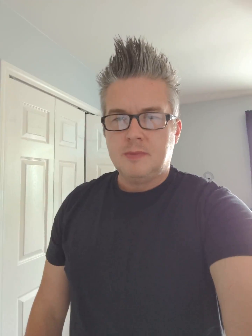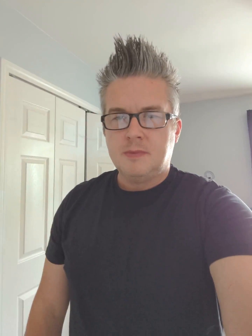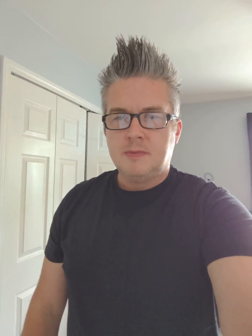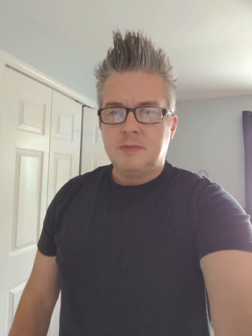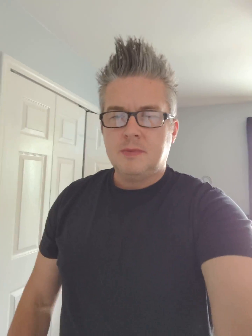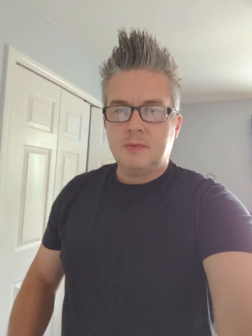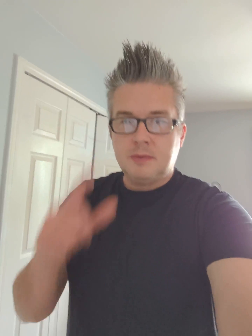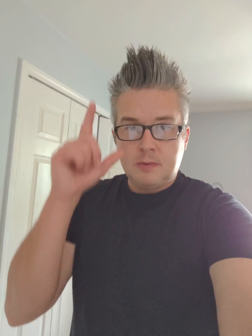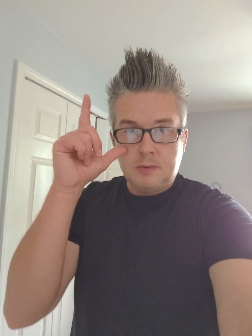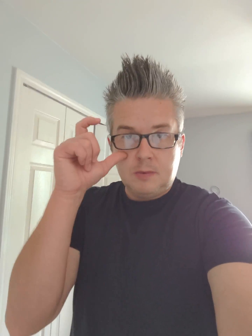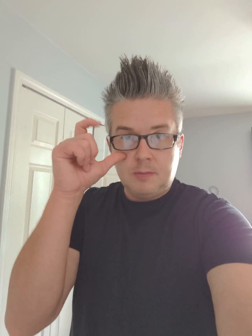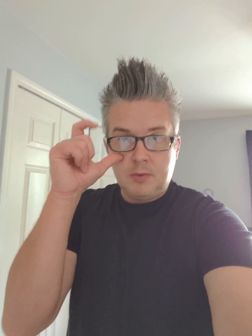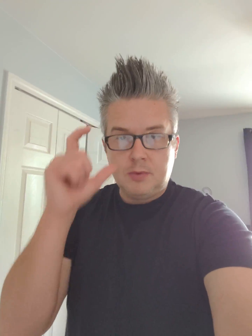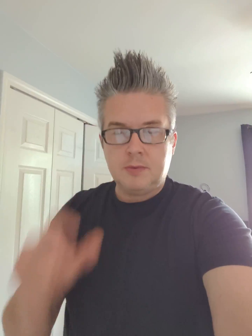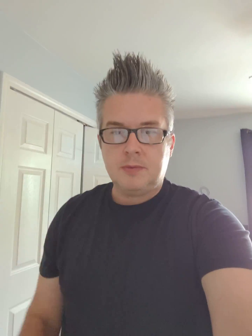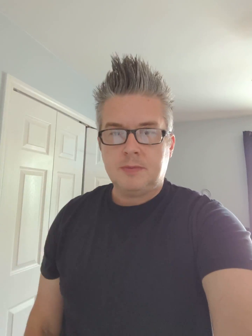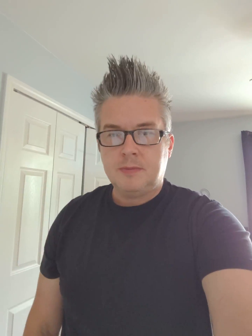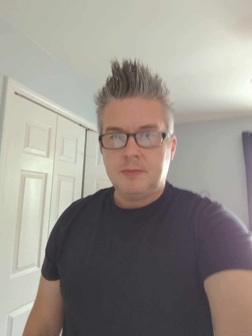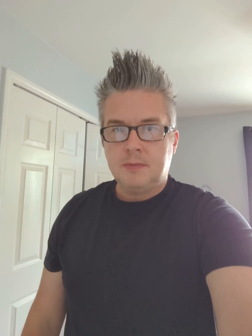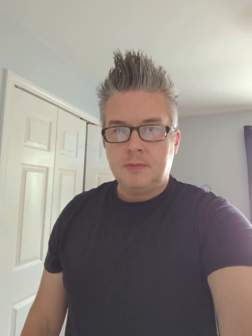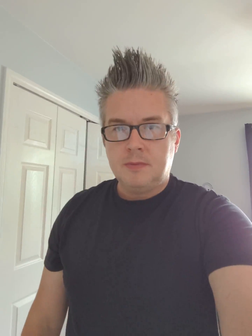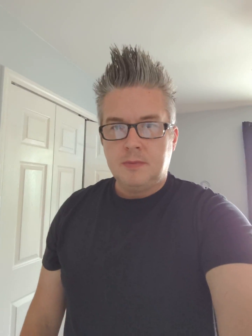camera